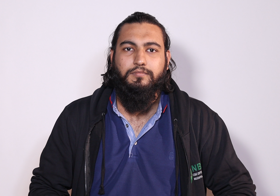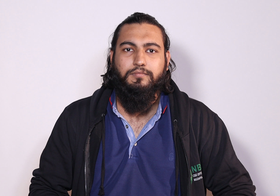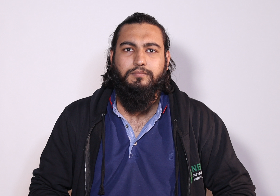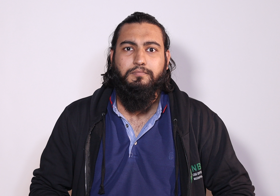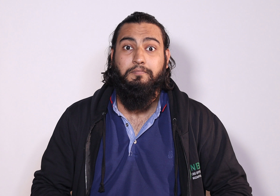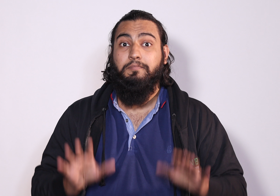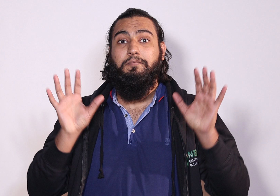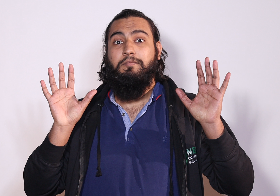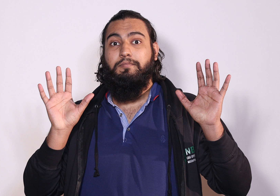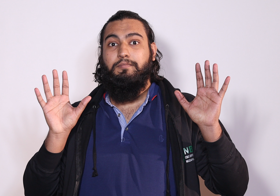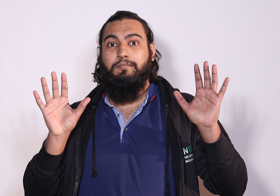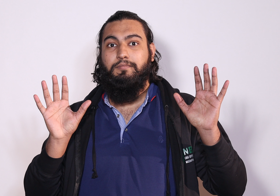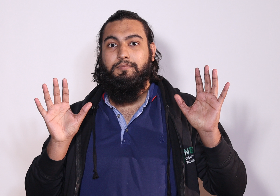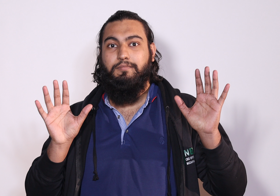scared